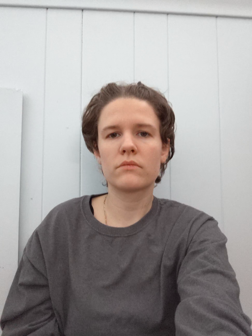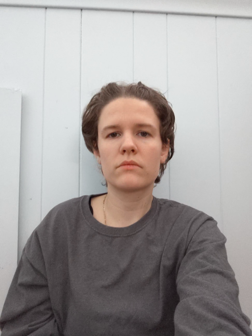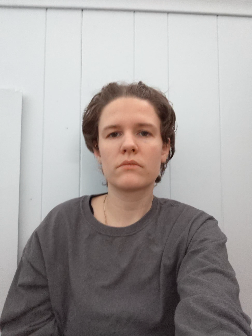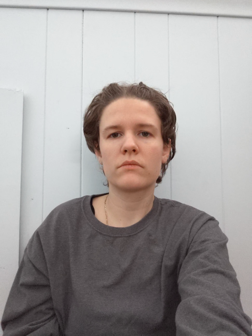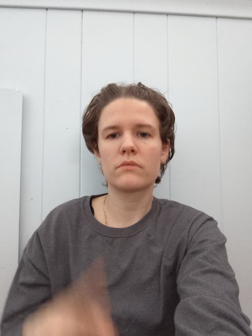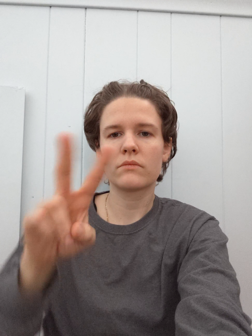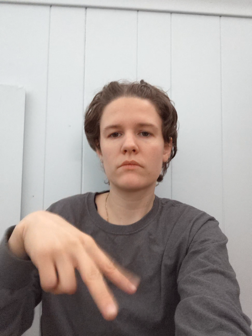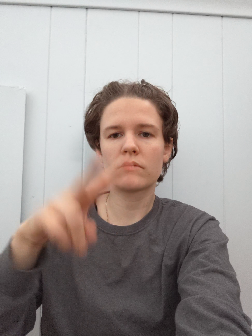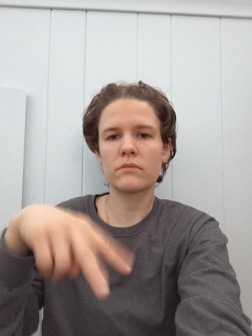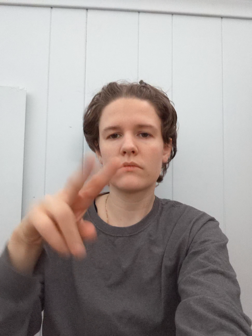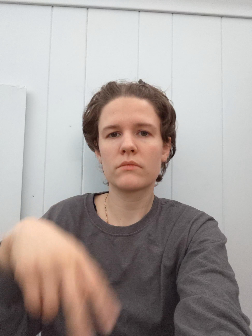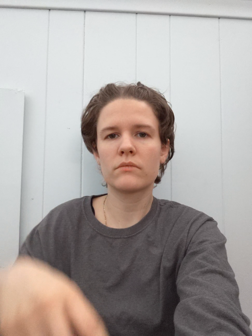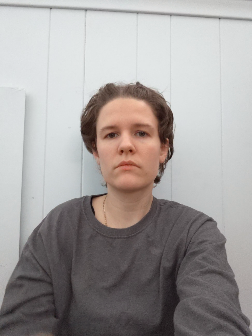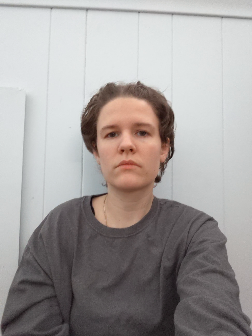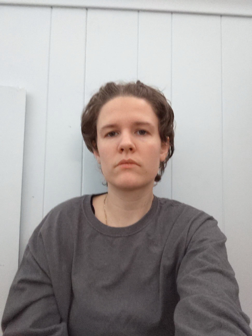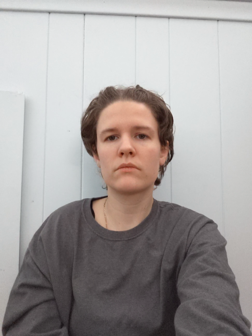read